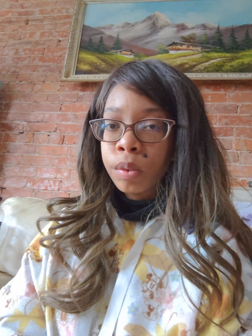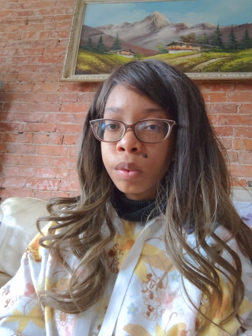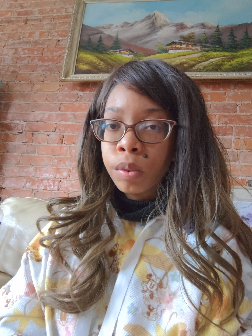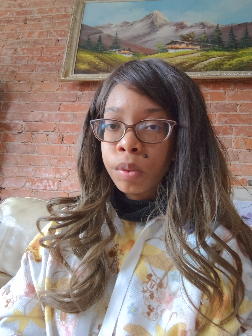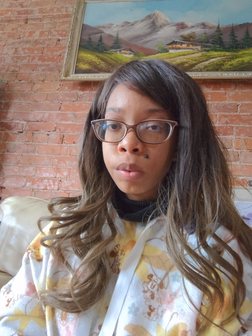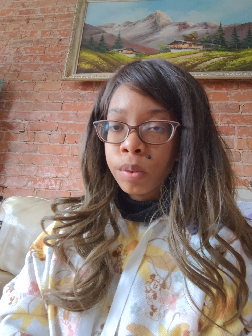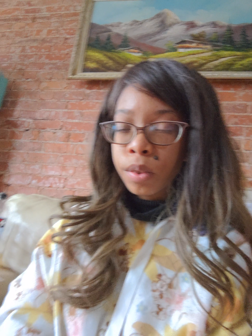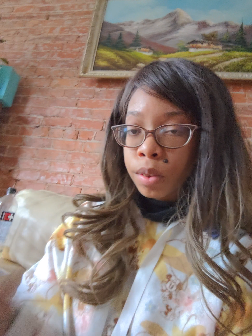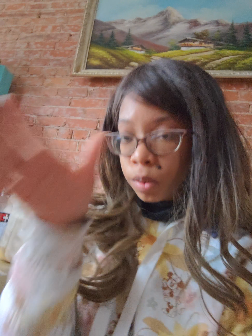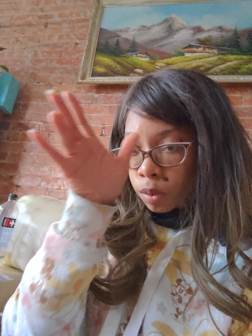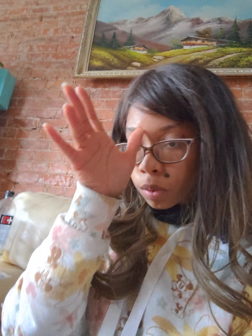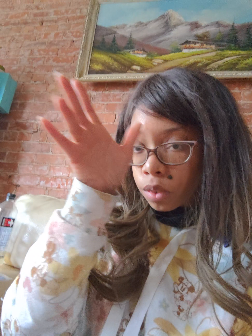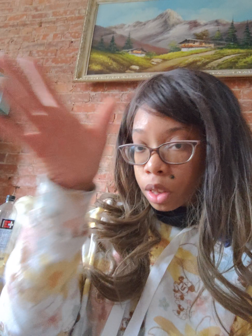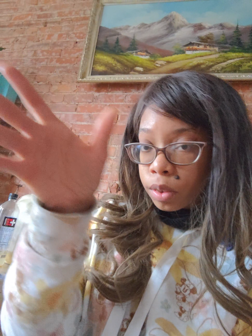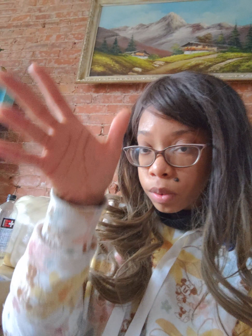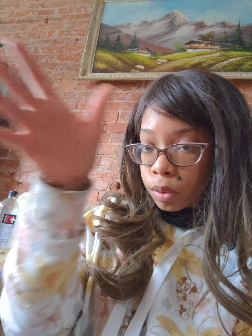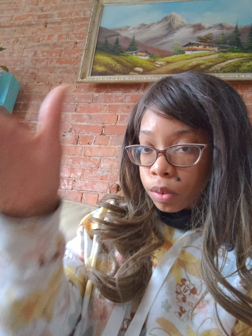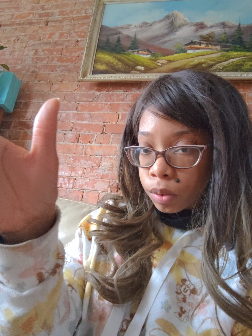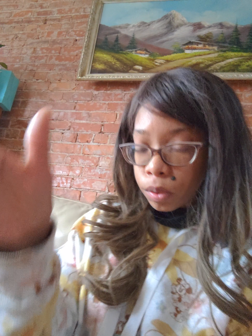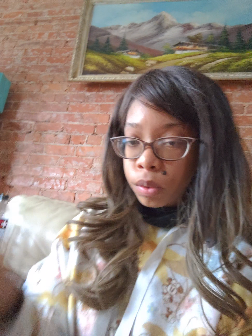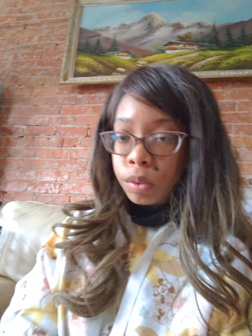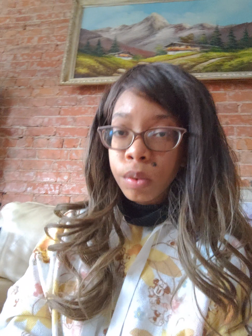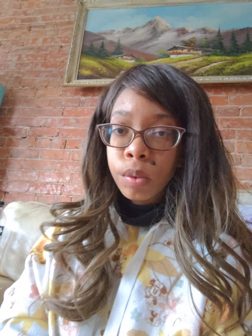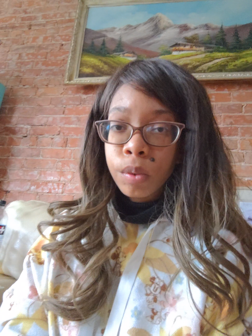grandpa